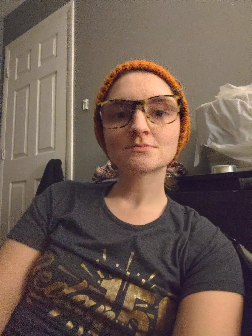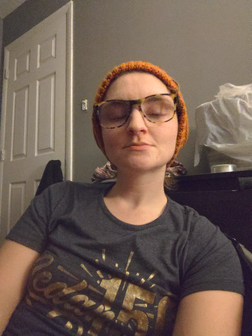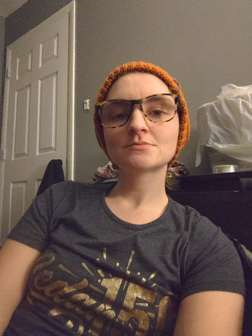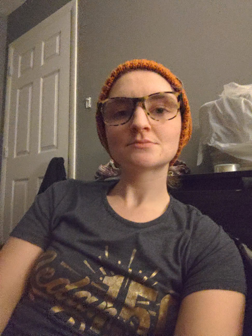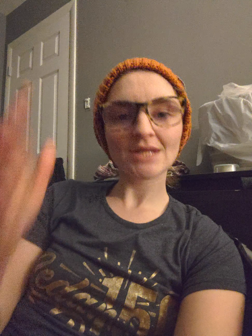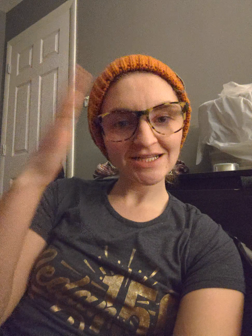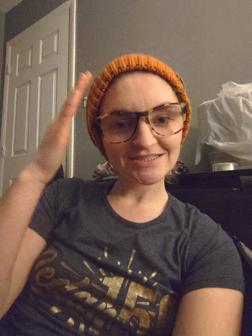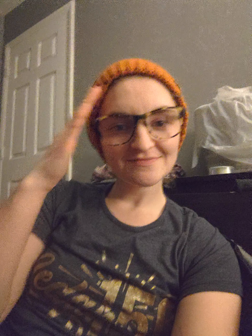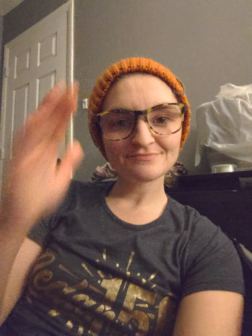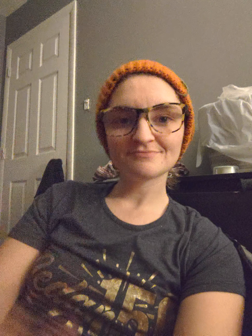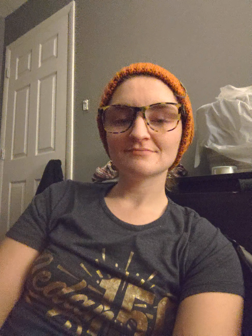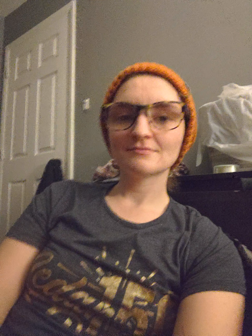hat